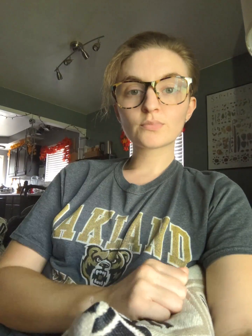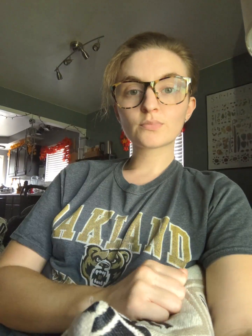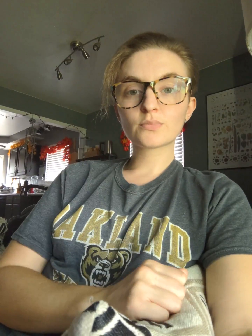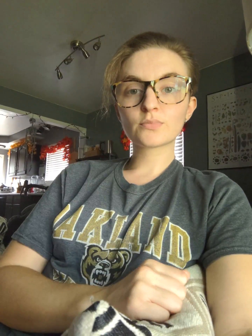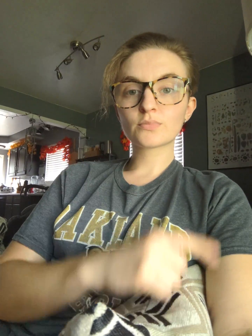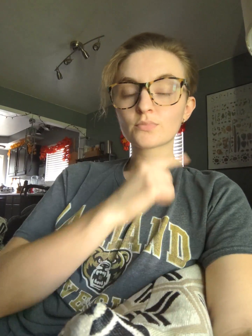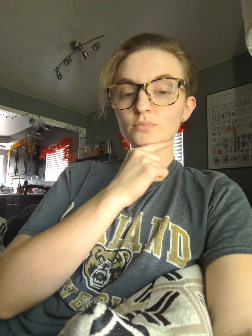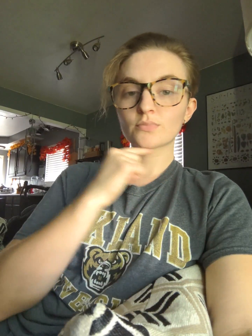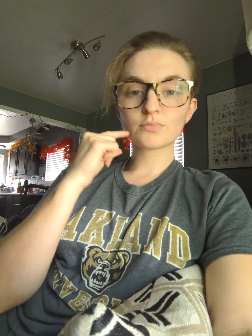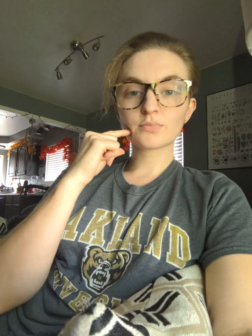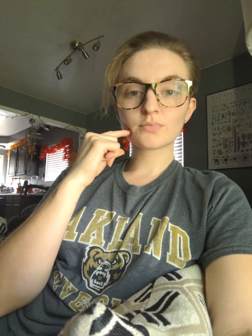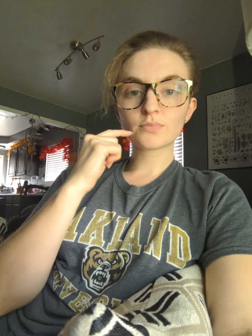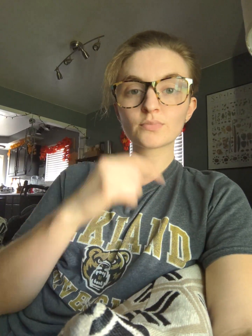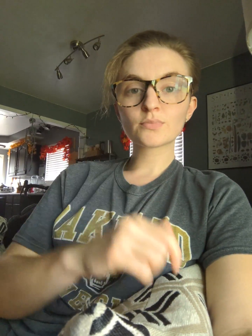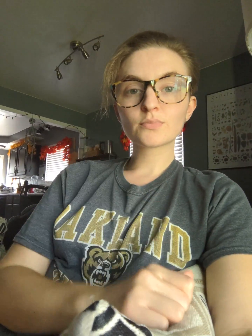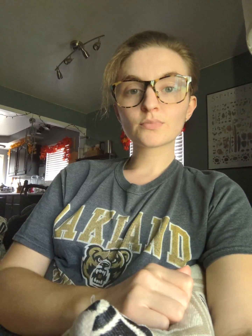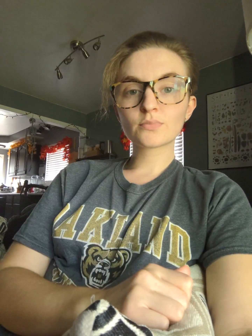glue